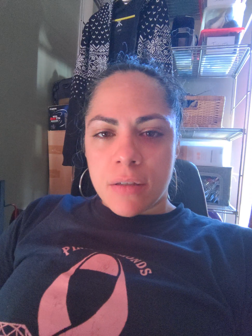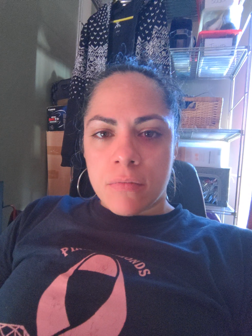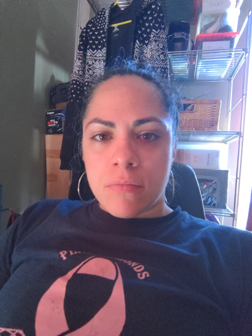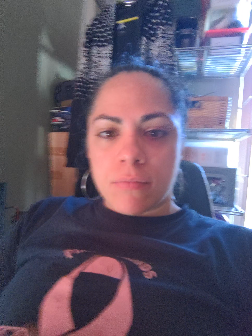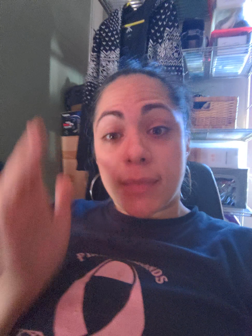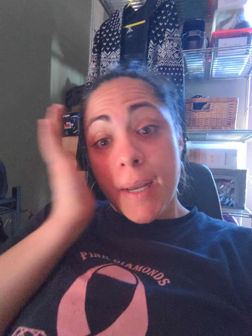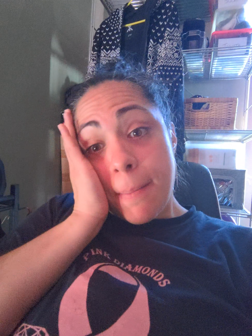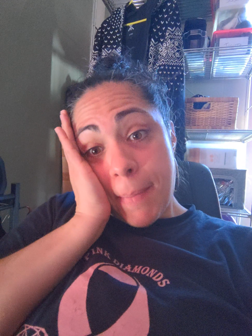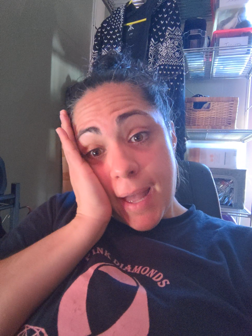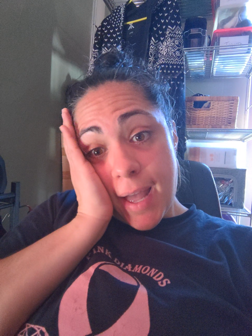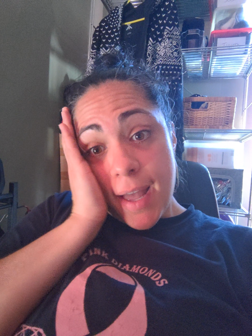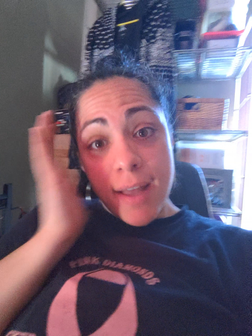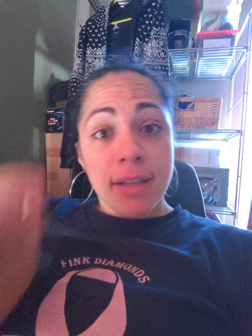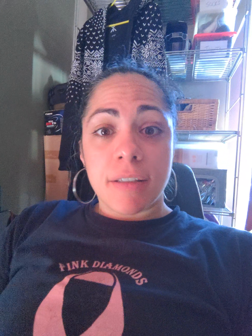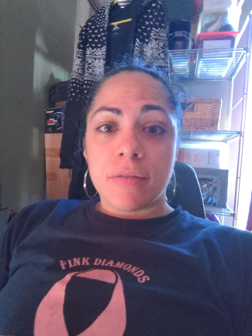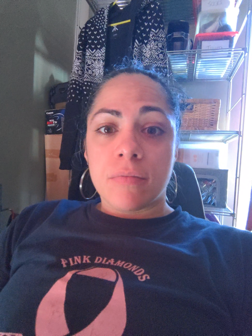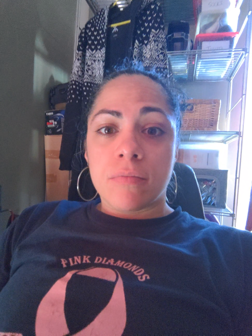bed